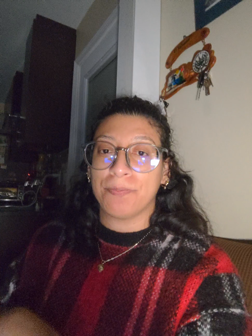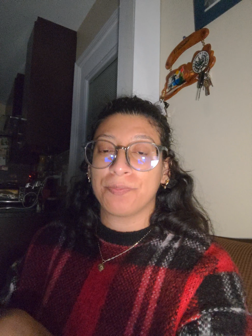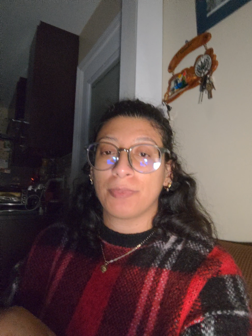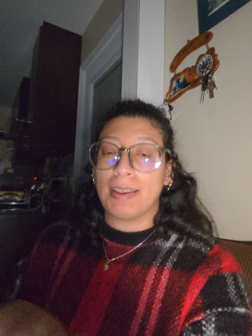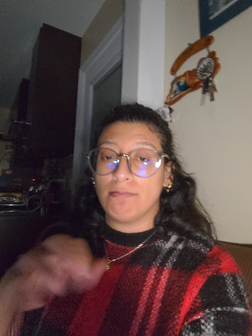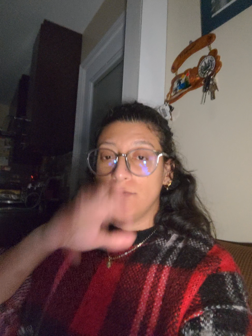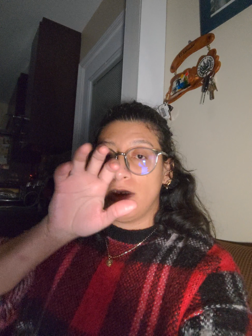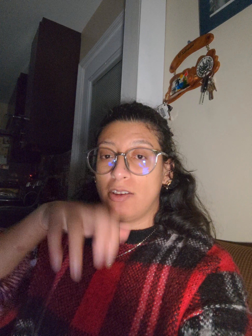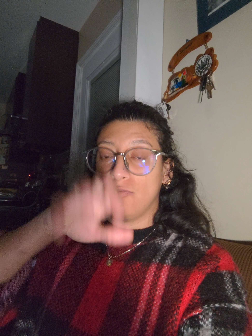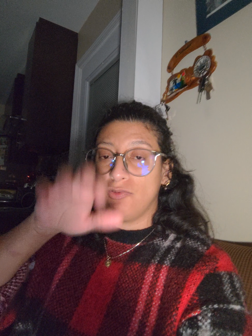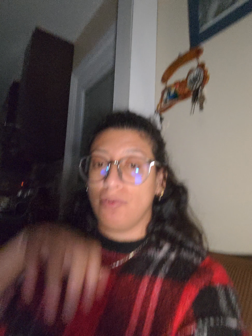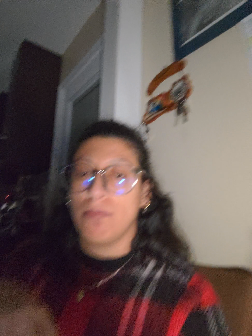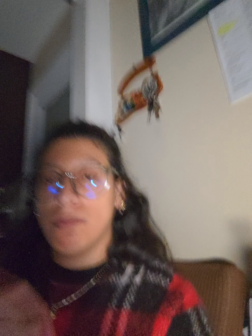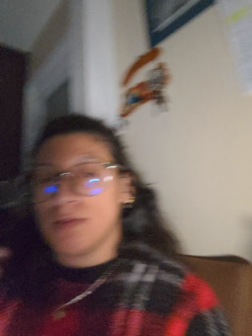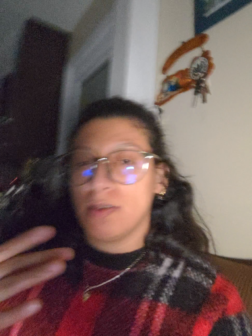alligator